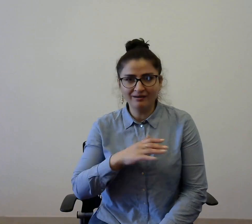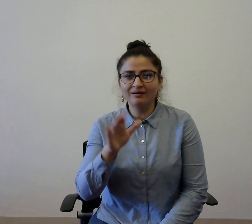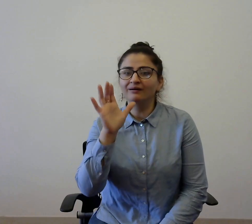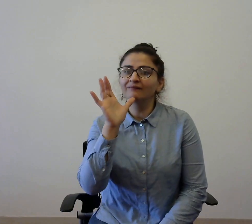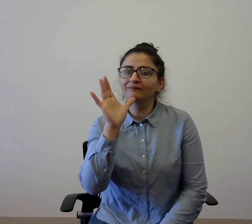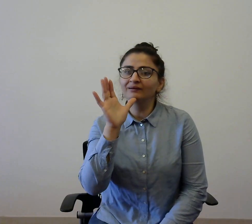vaxt